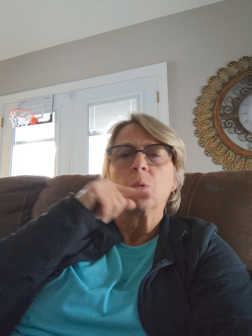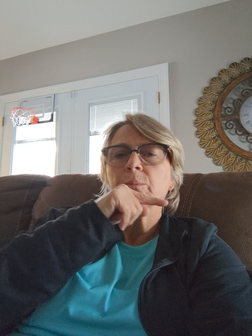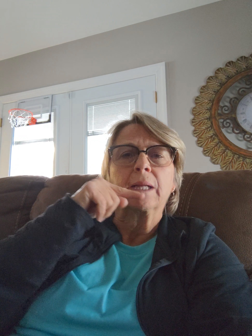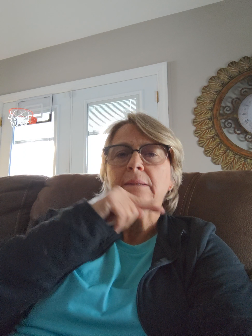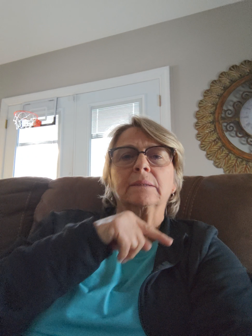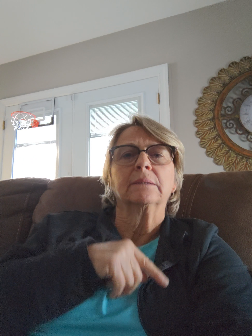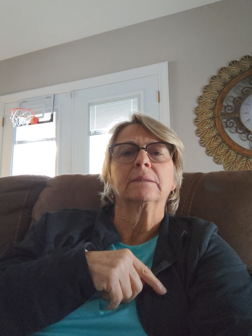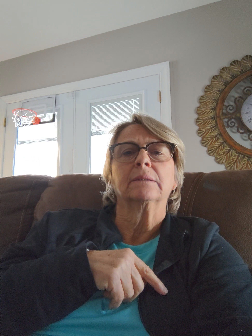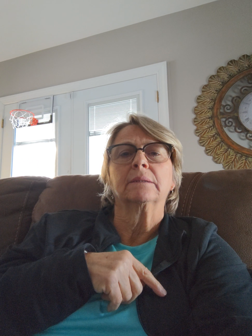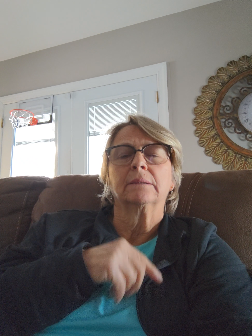toothbrush